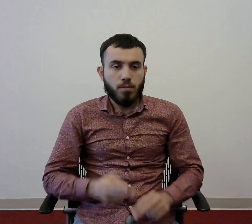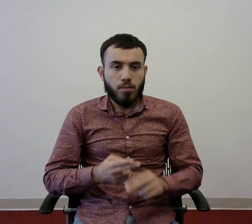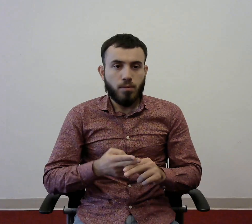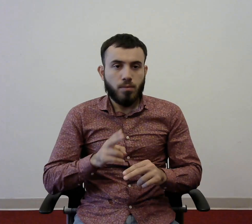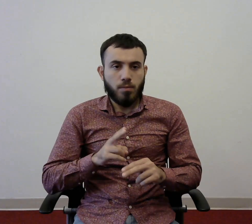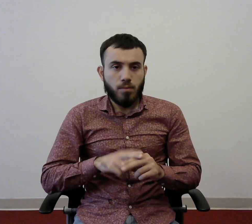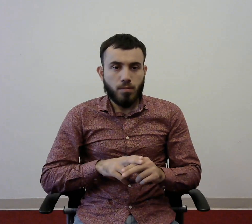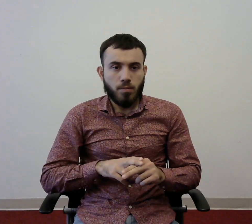bu